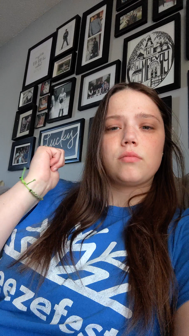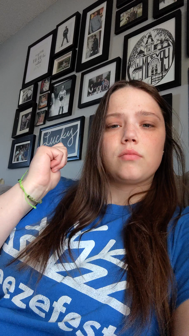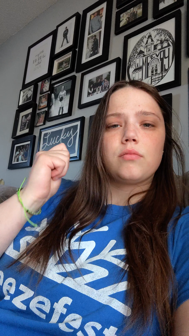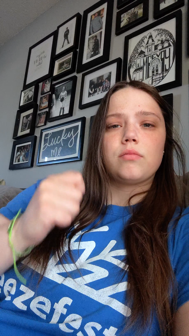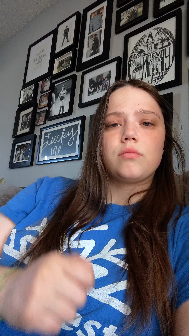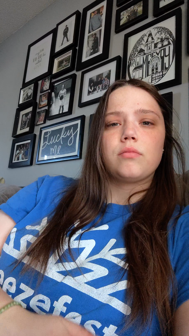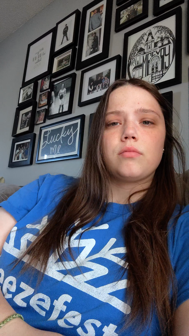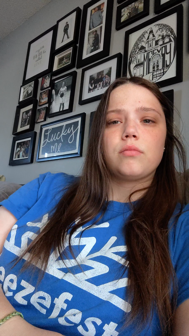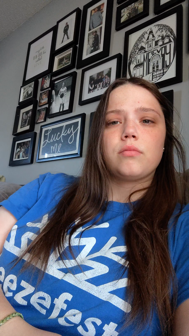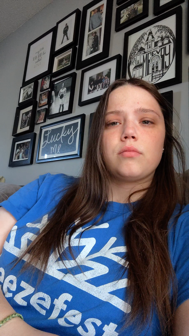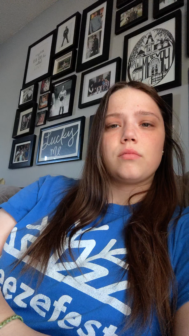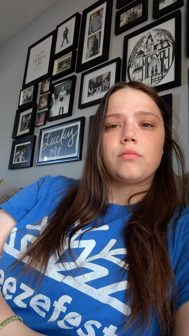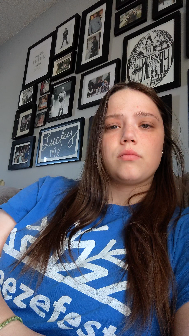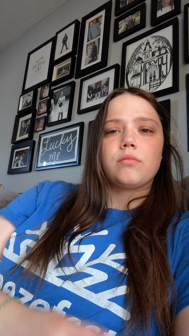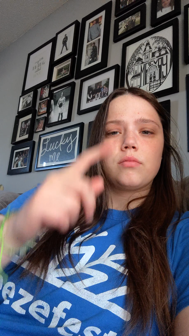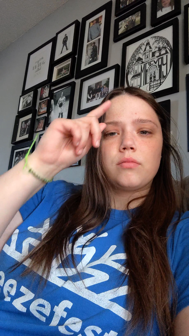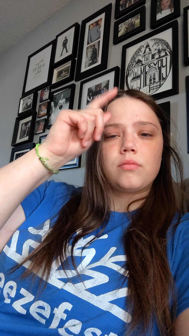dime